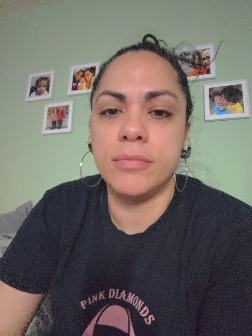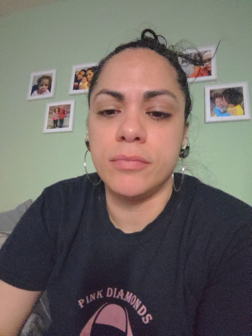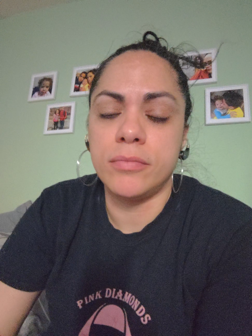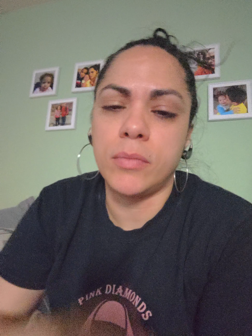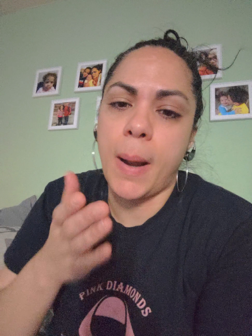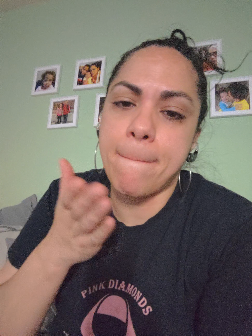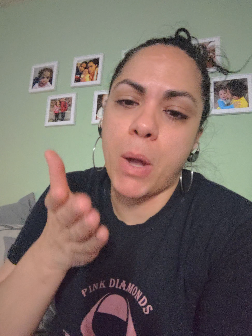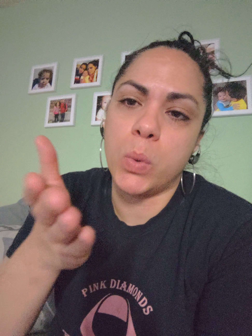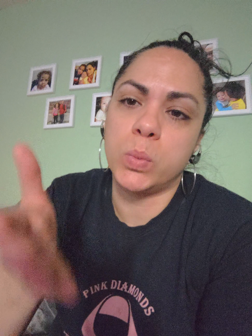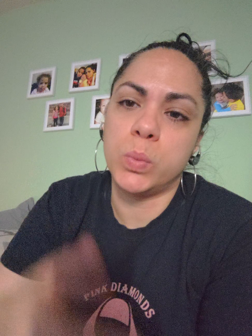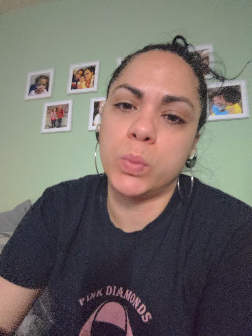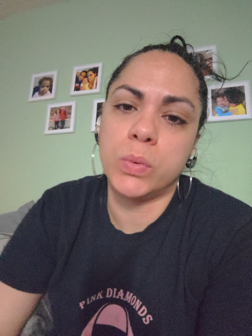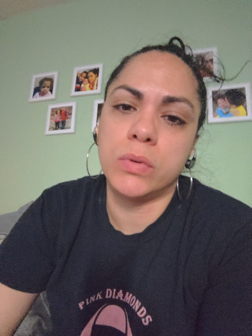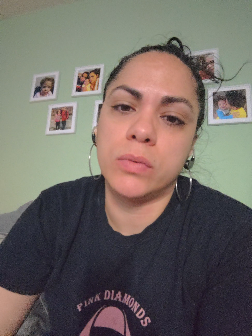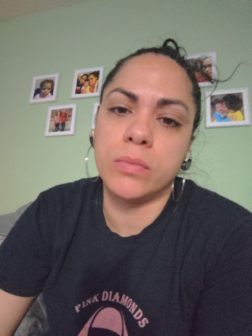boat